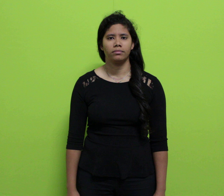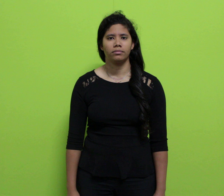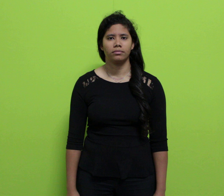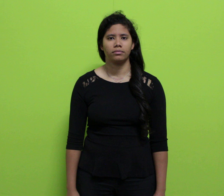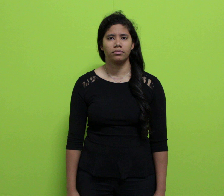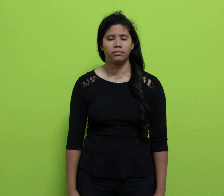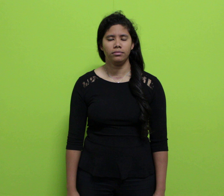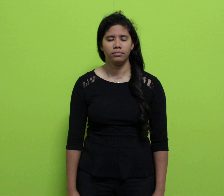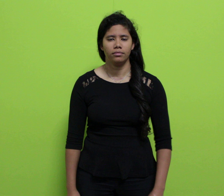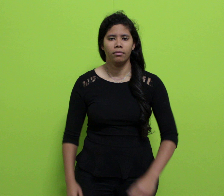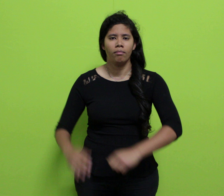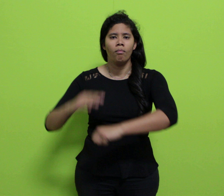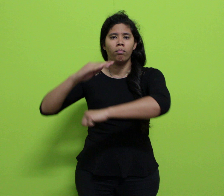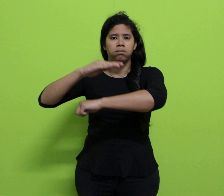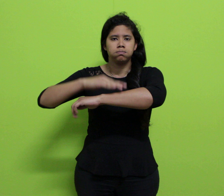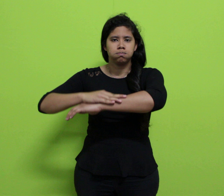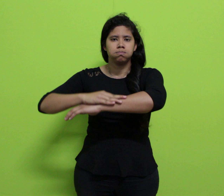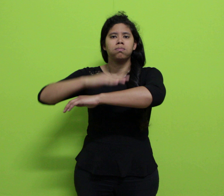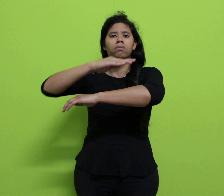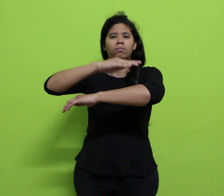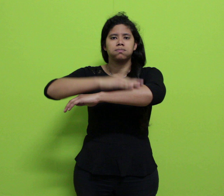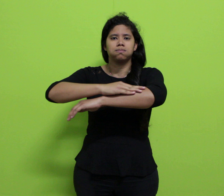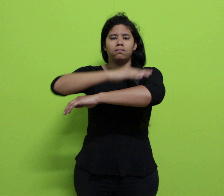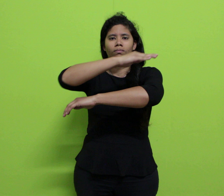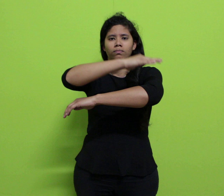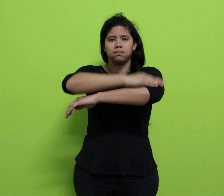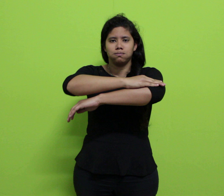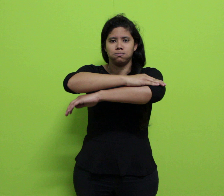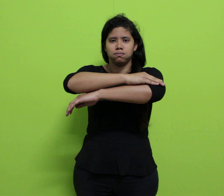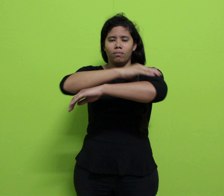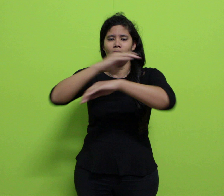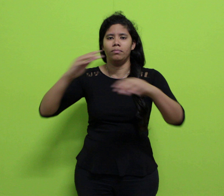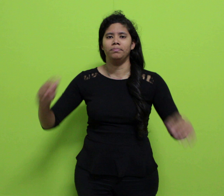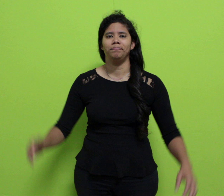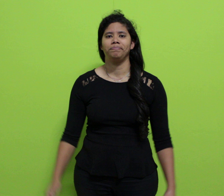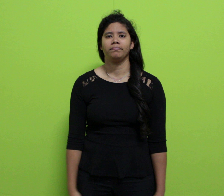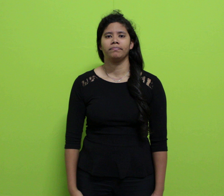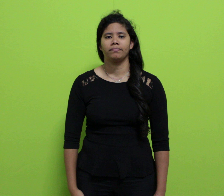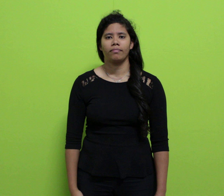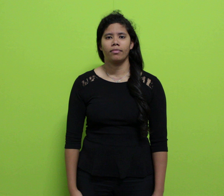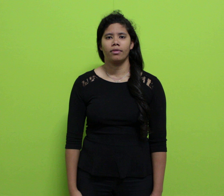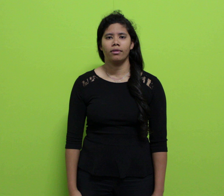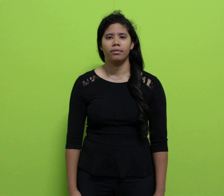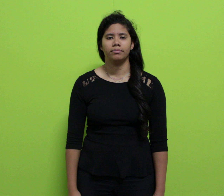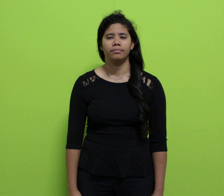sapo